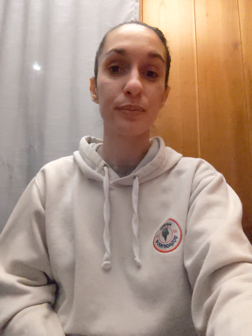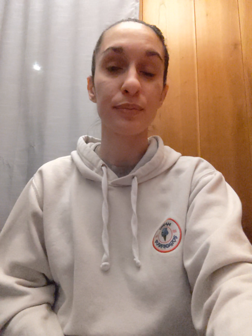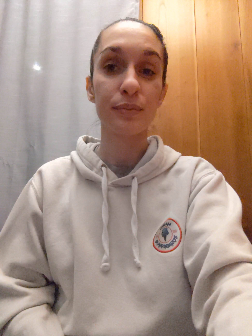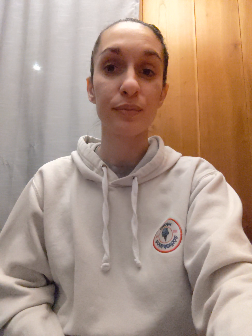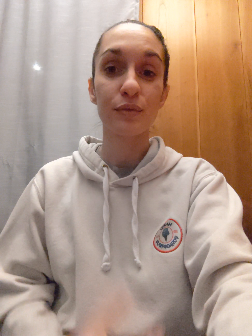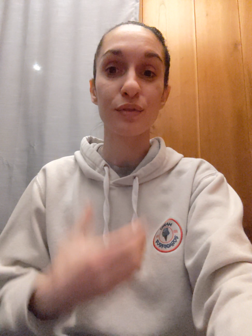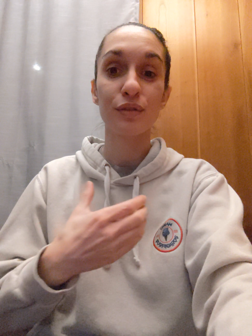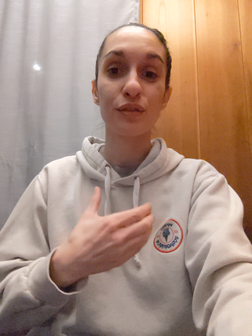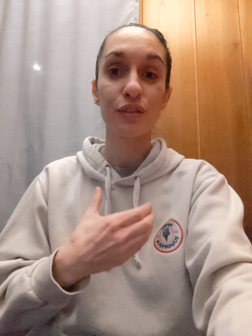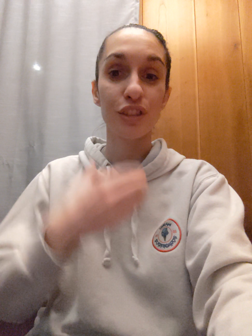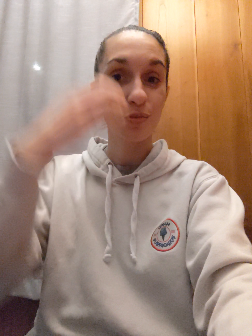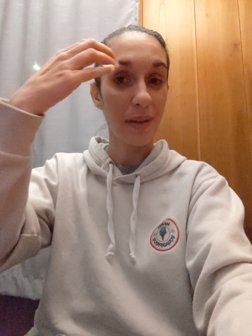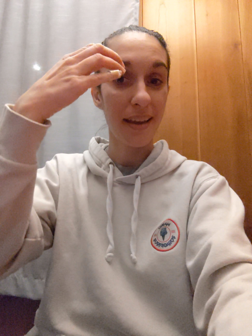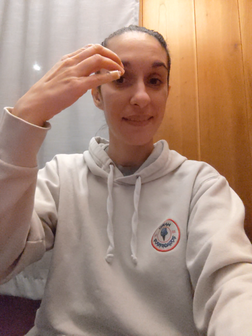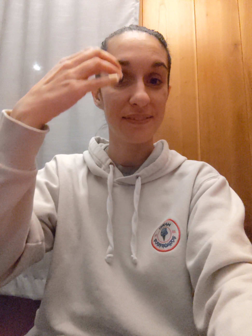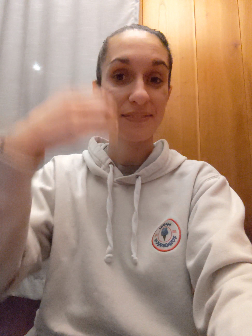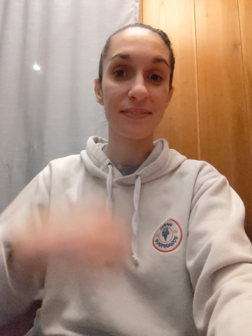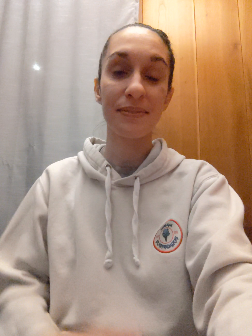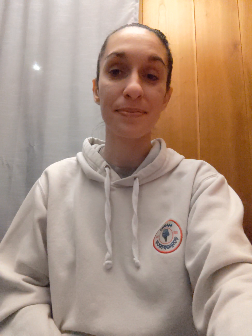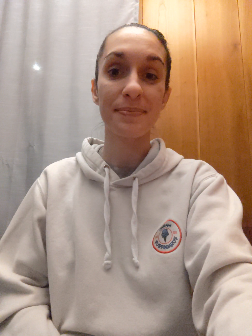giraffe